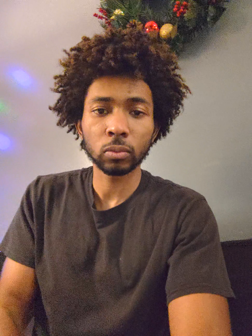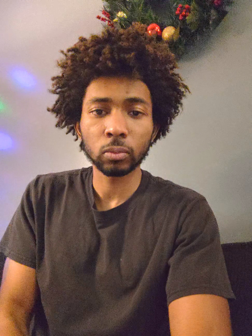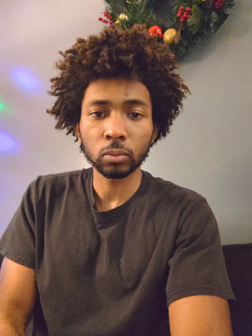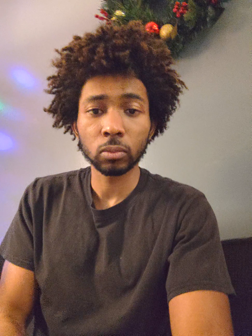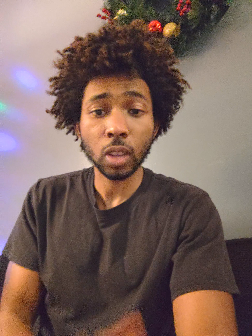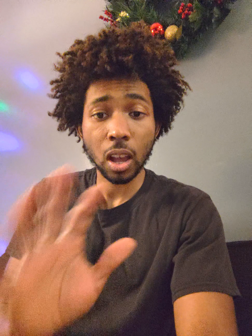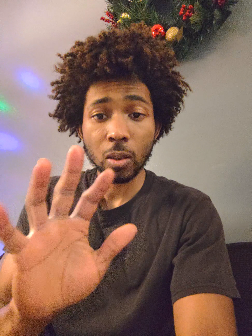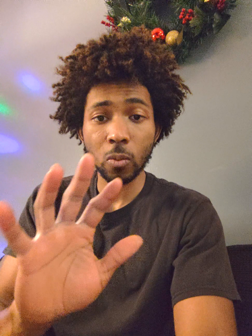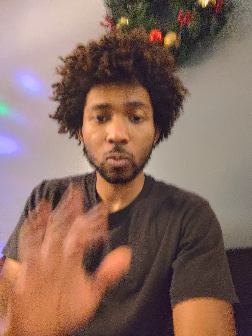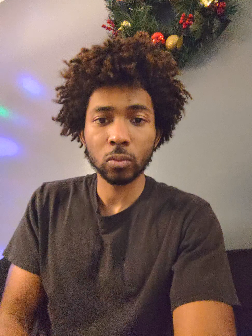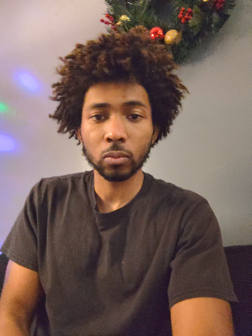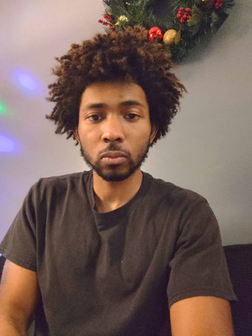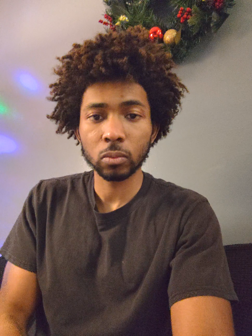hello